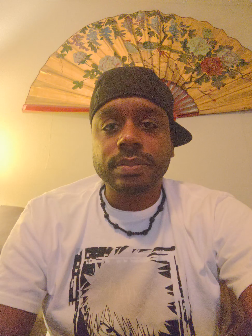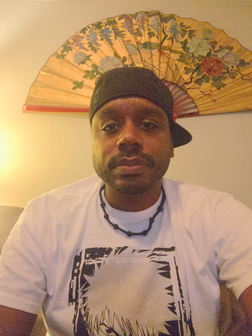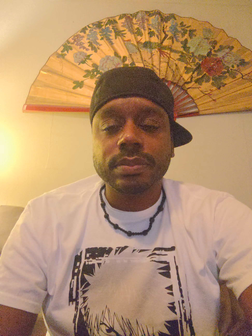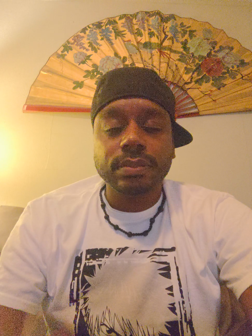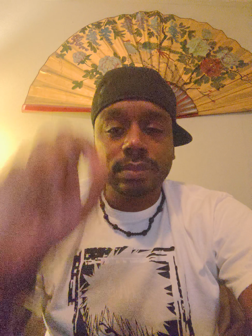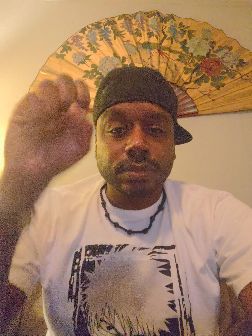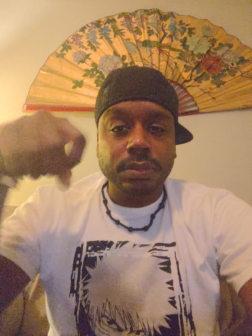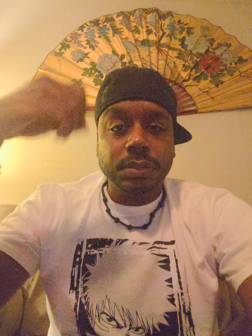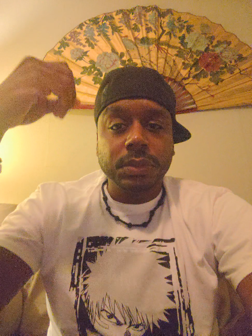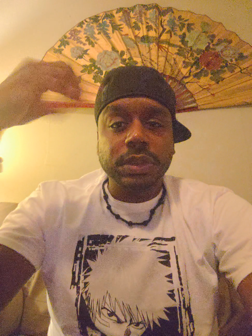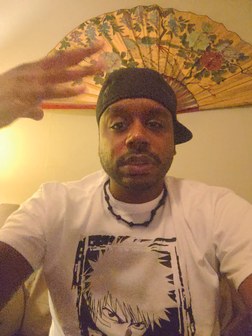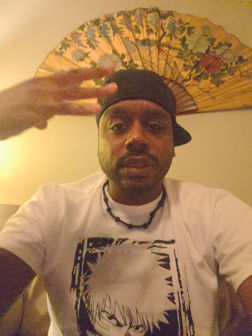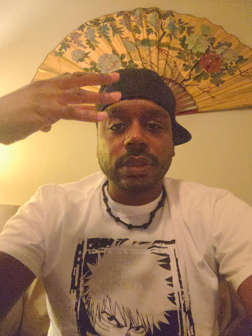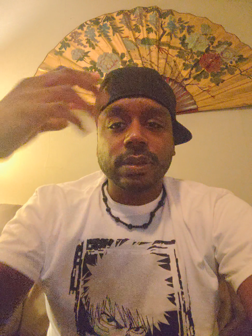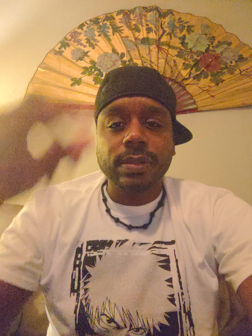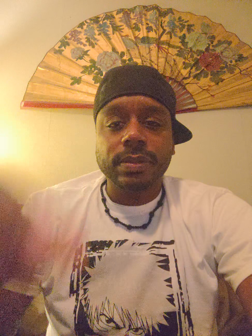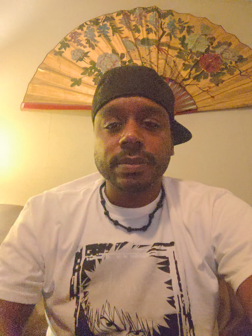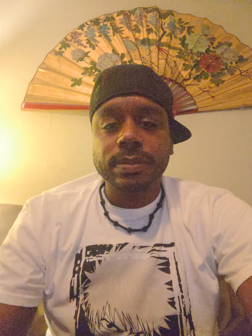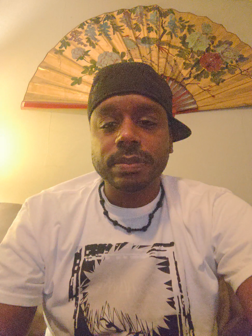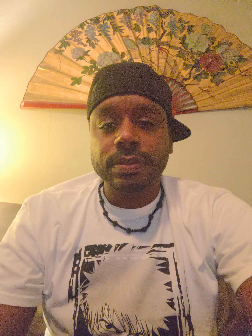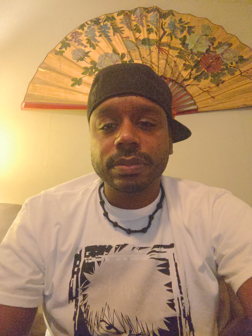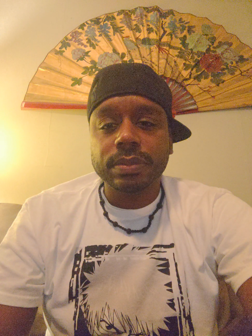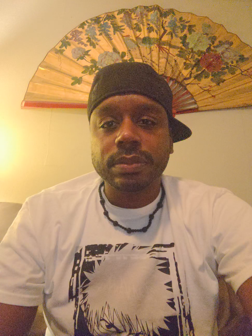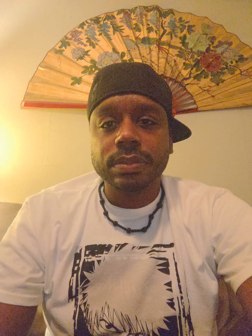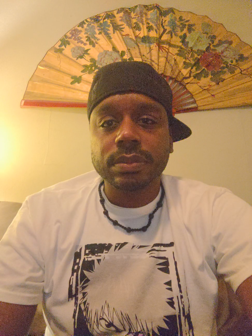sun